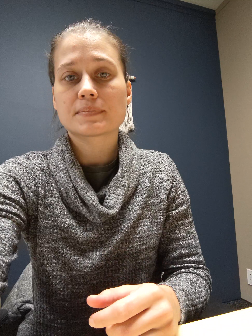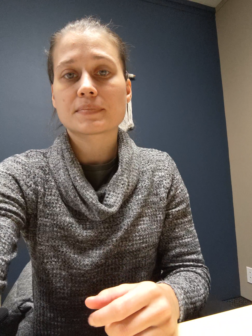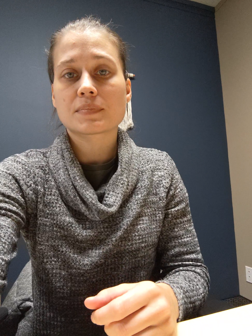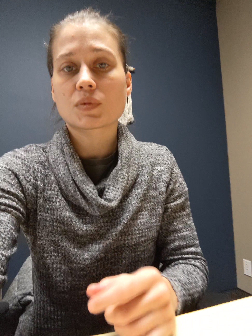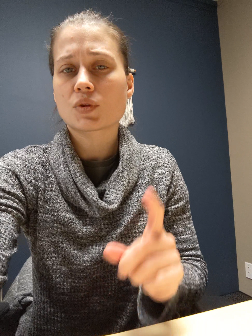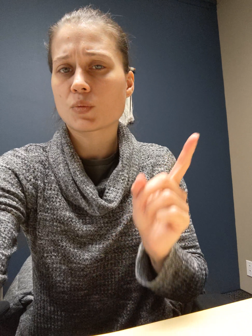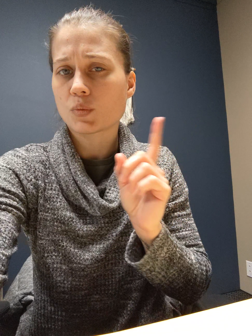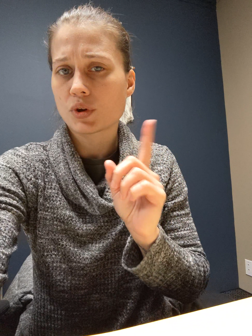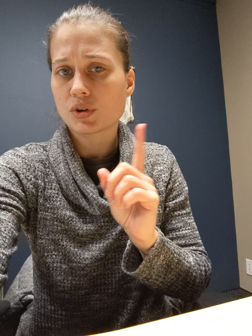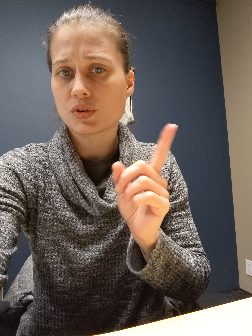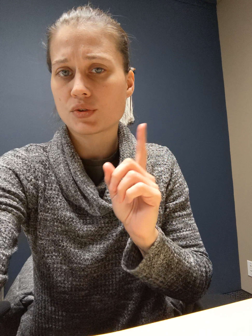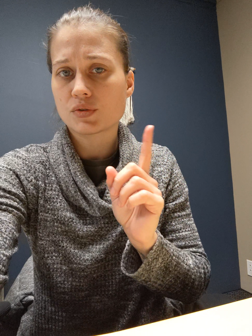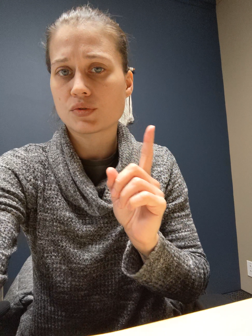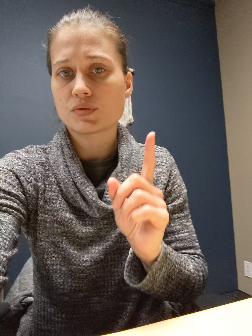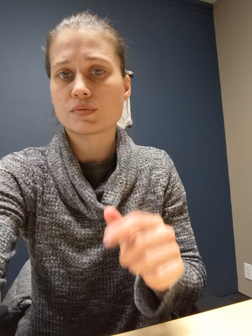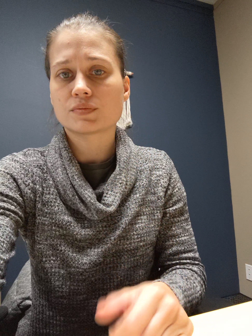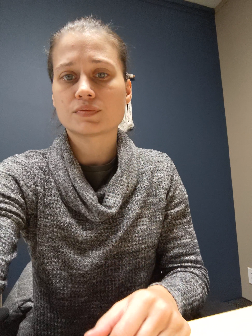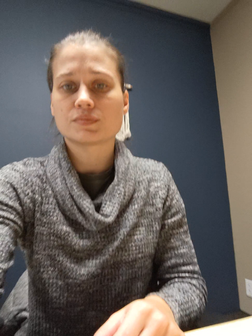where